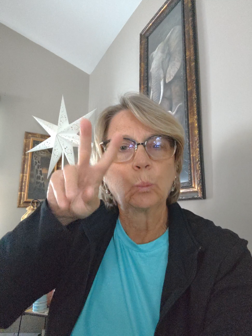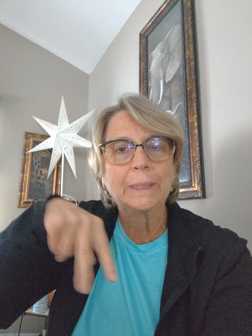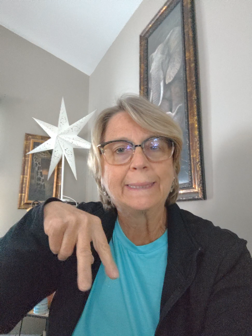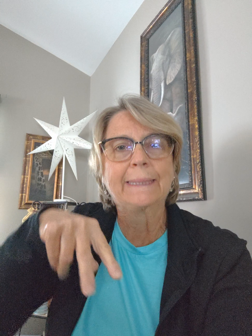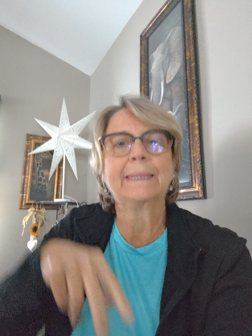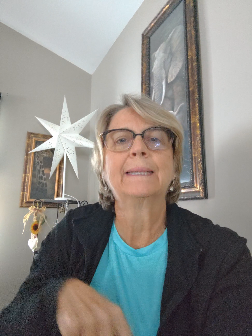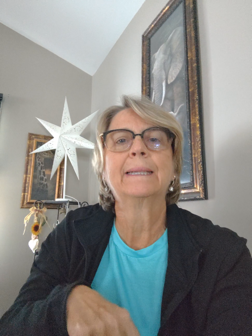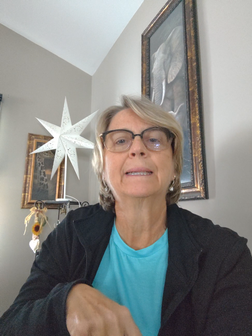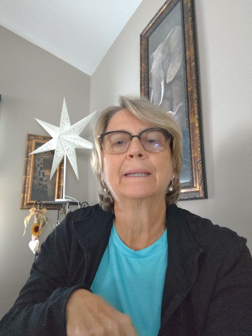read